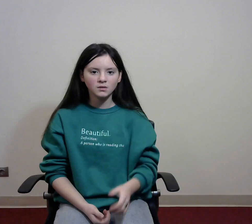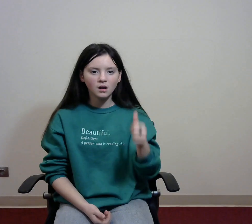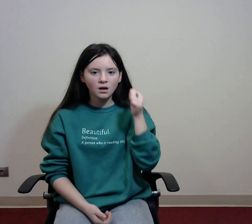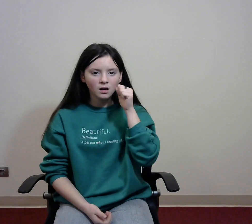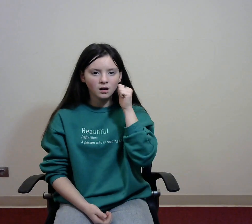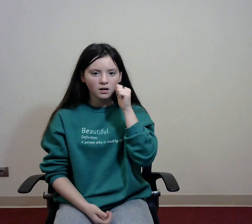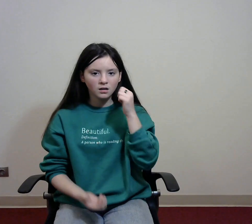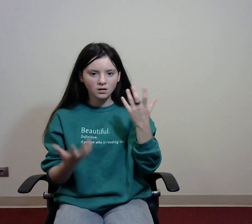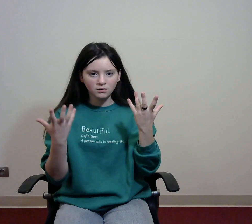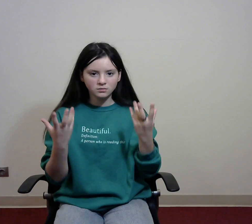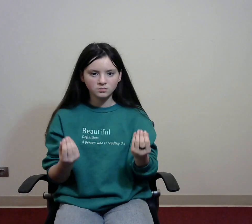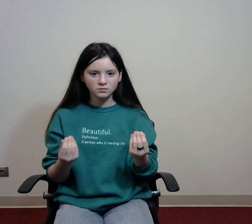hər gün